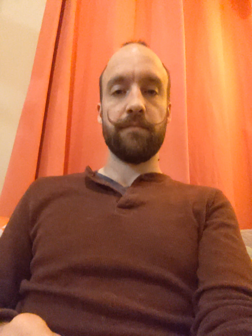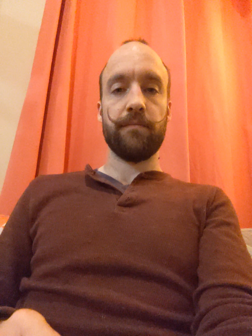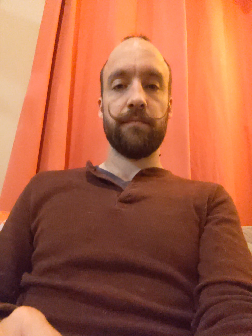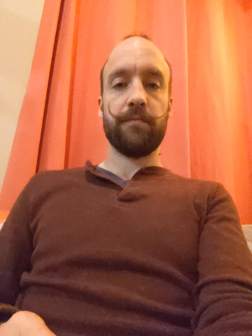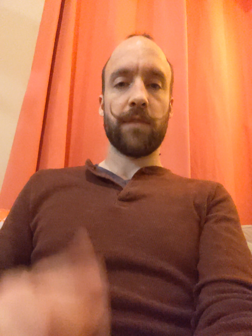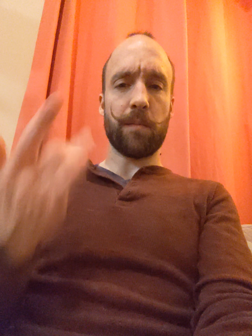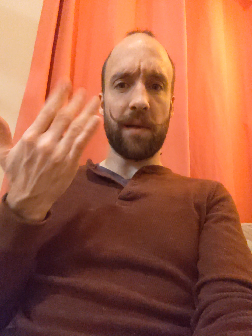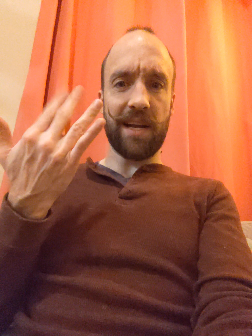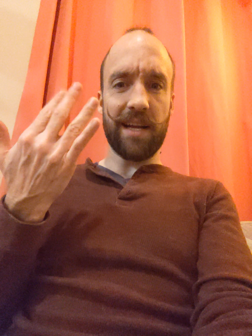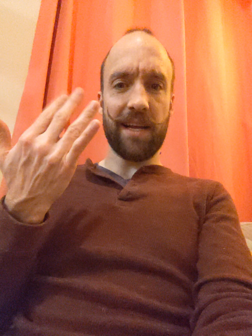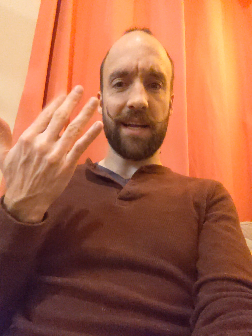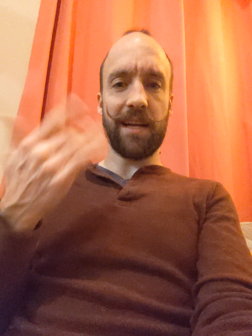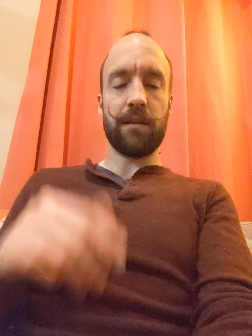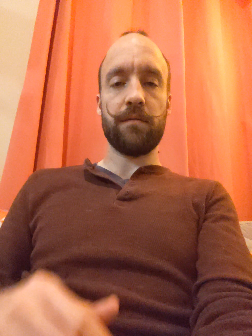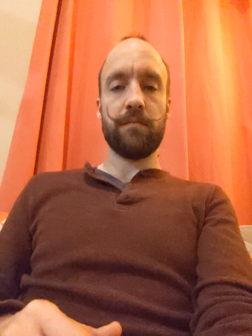wait